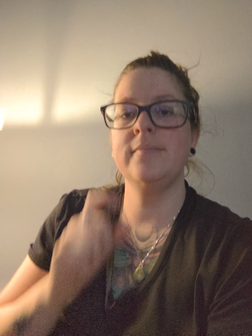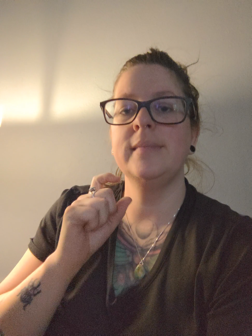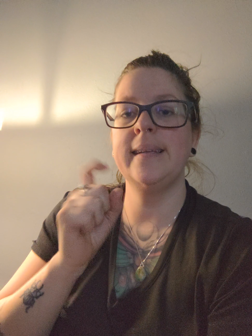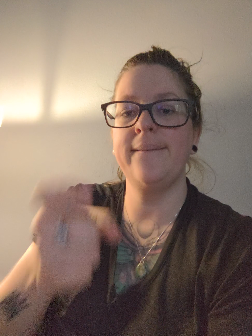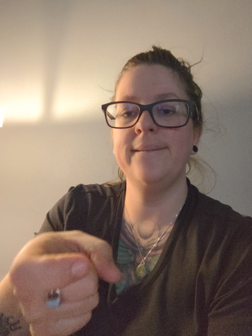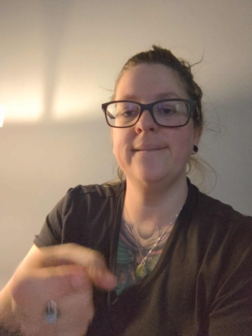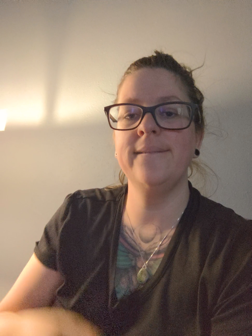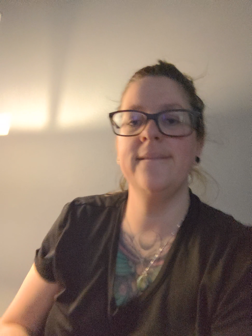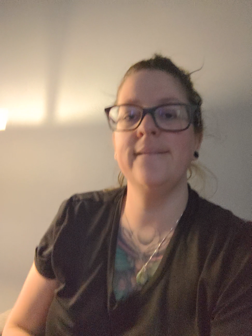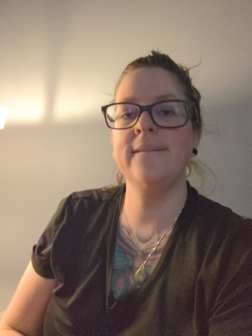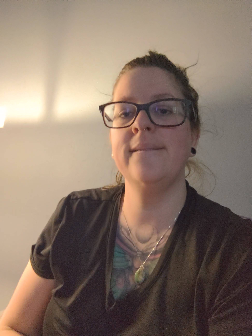gift